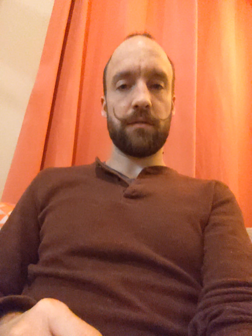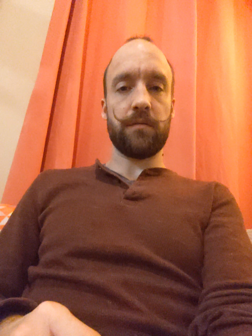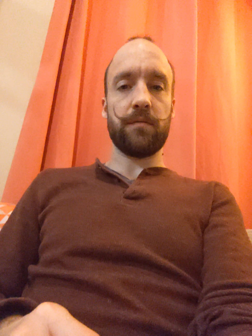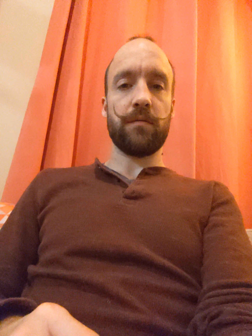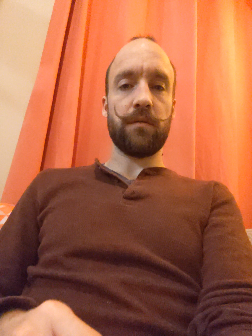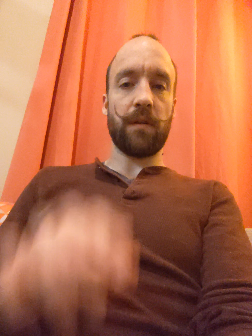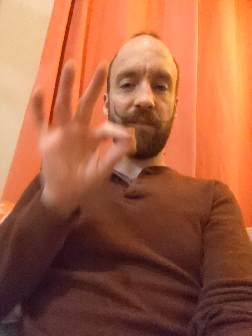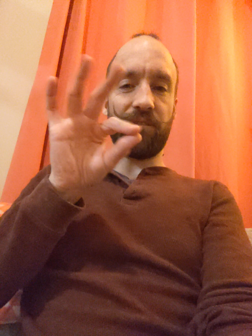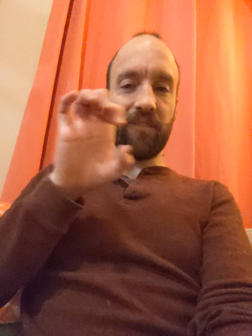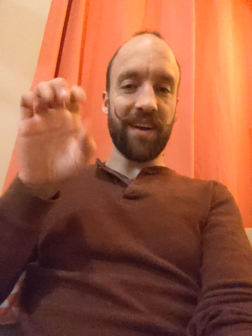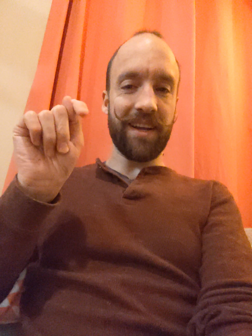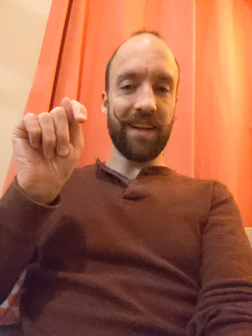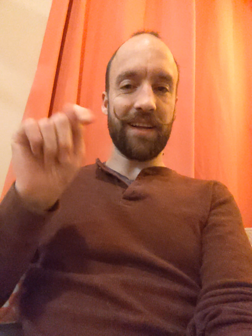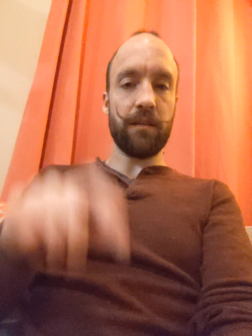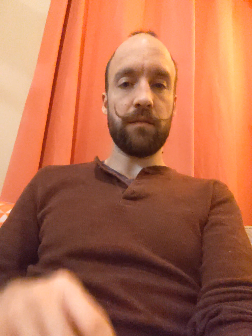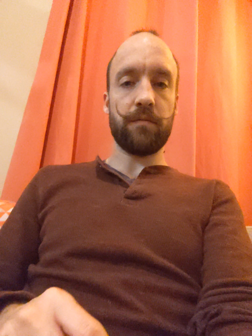feet